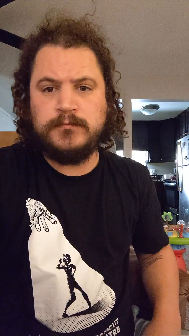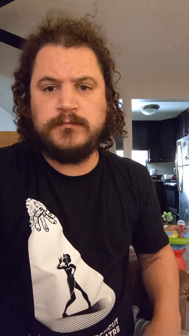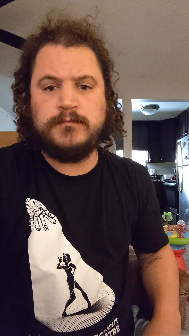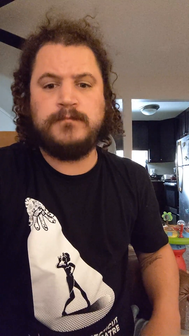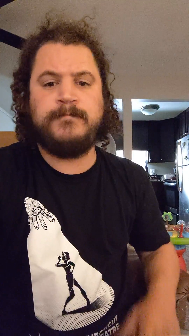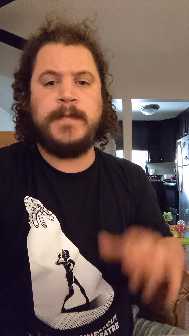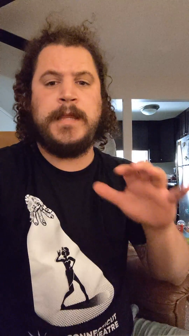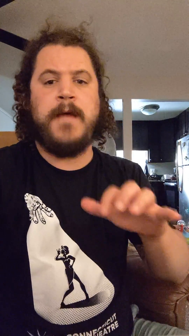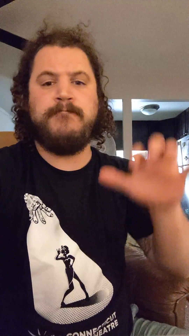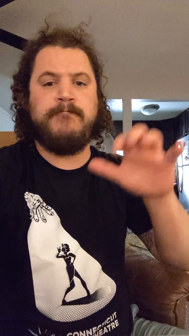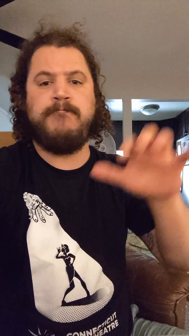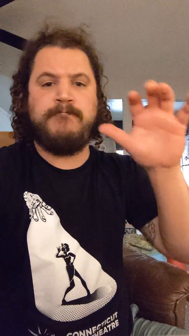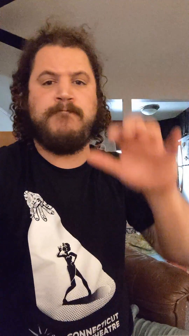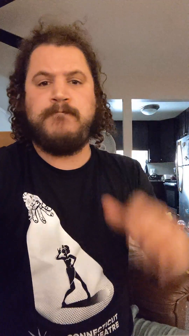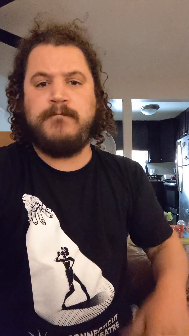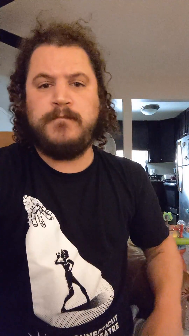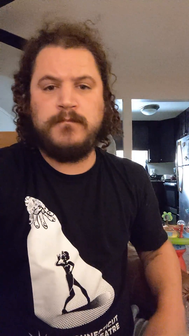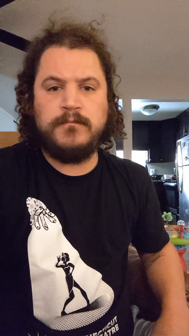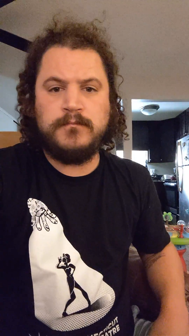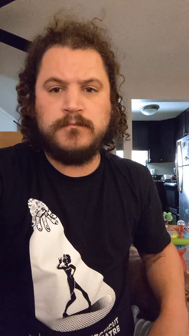climb